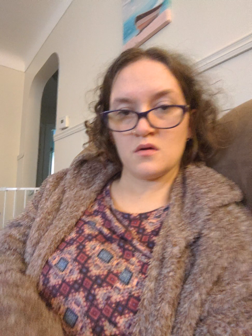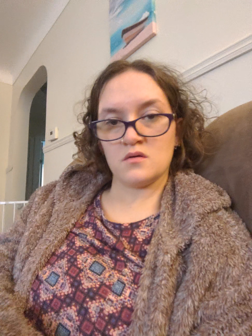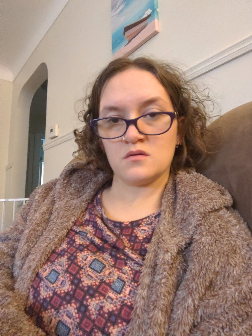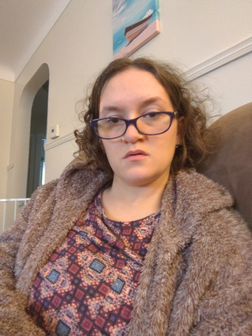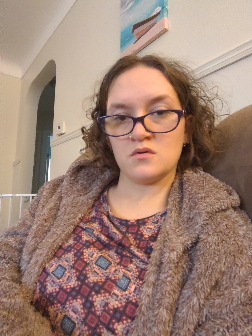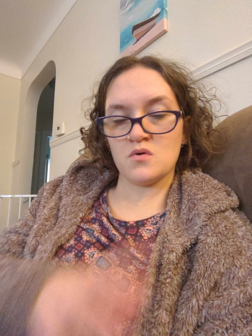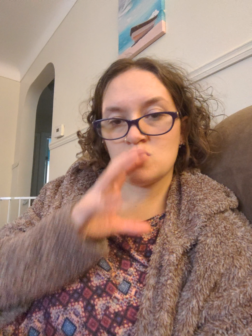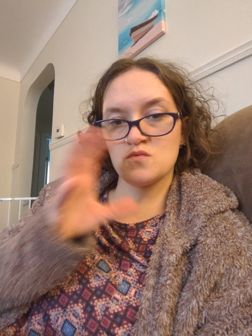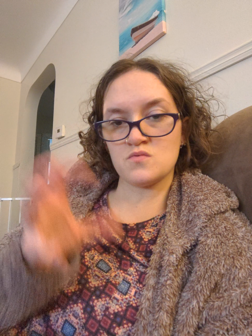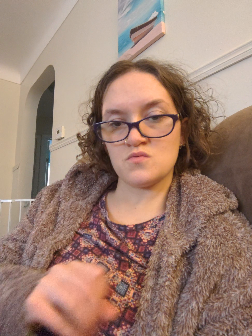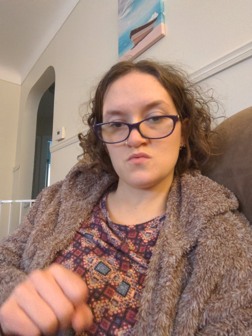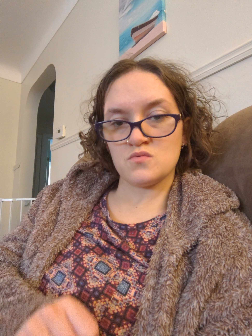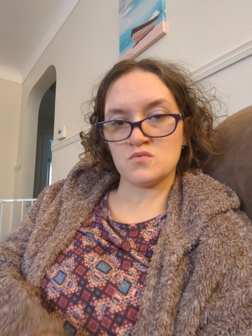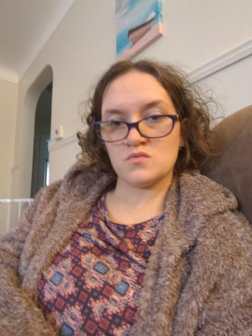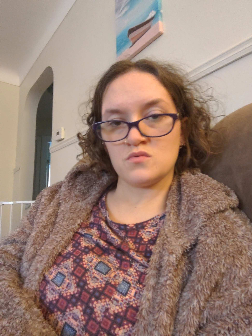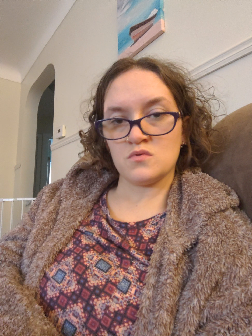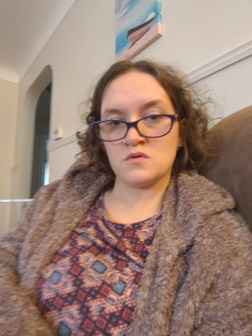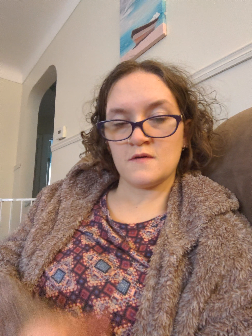old